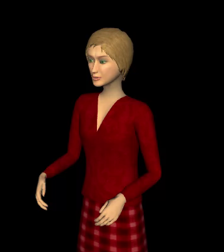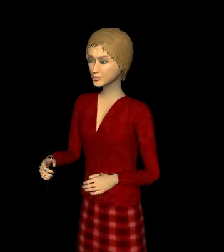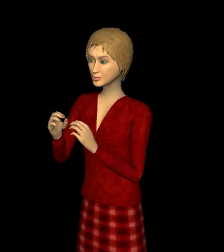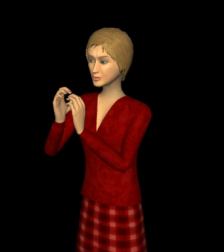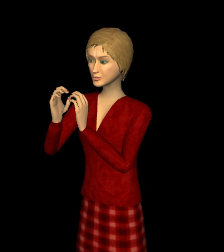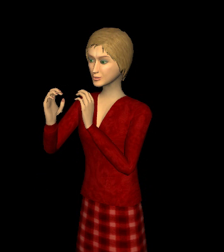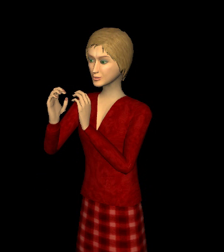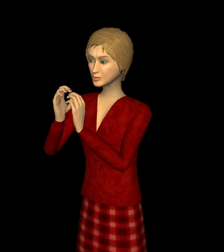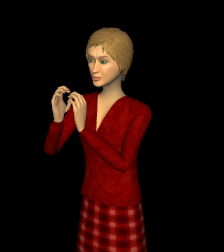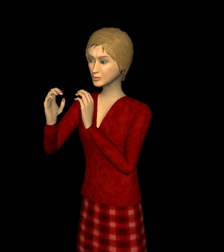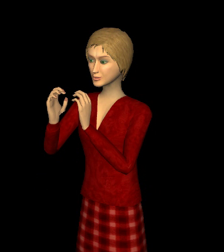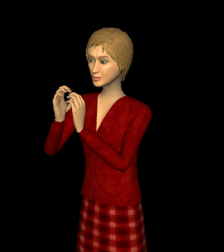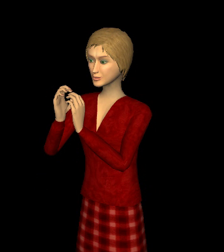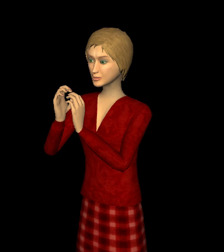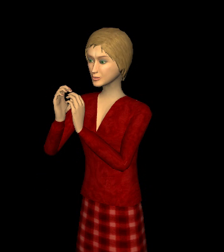فهم